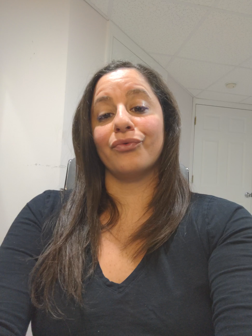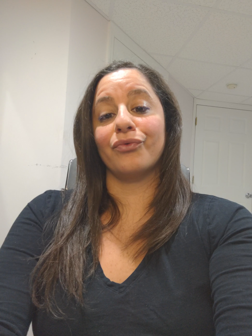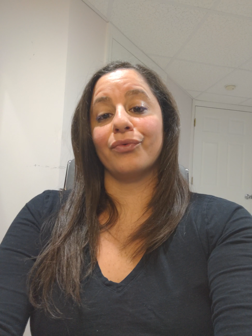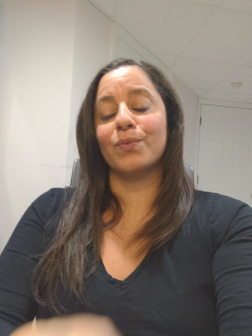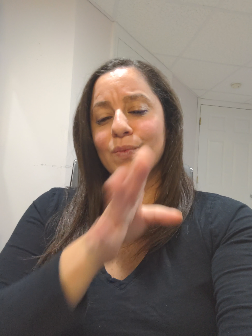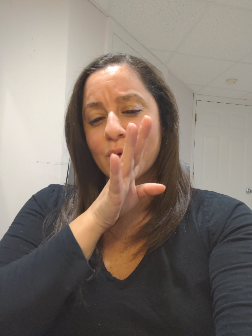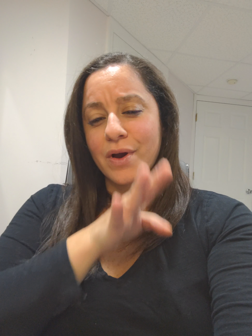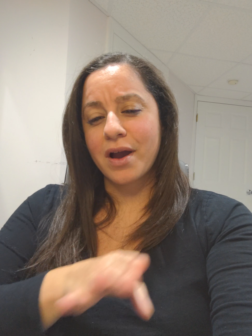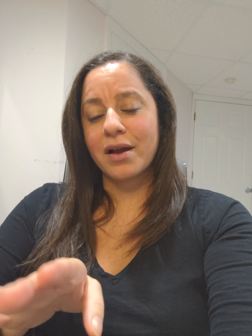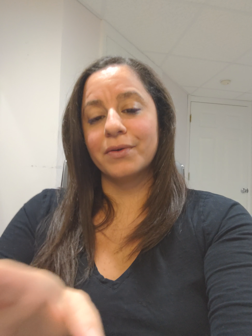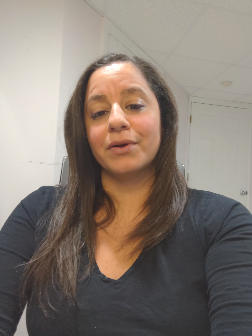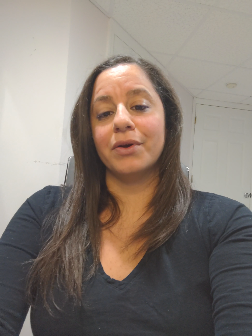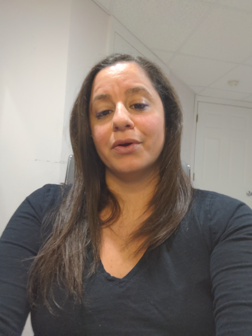quiet